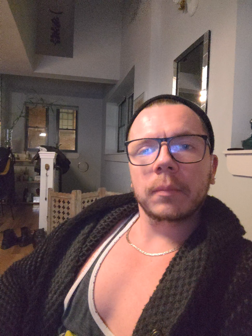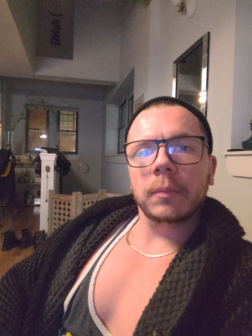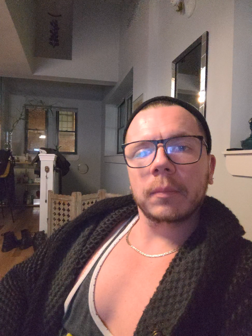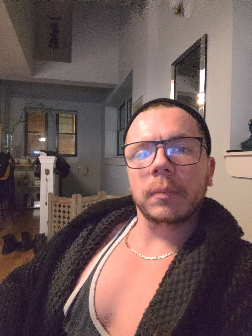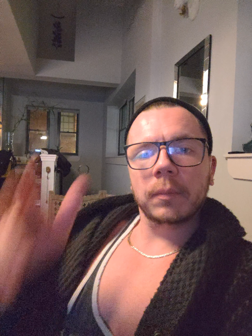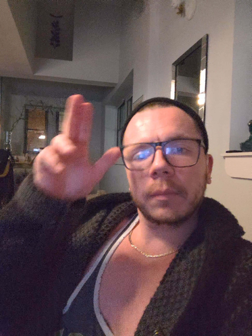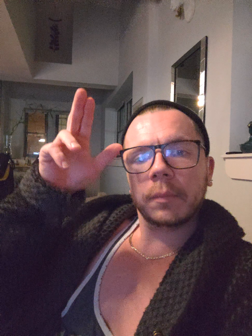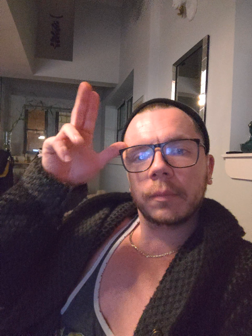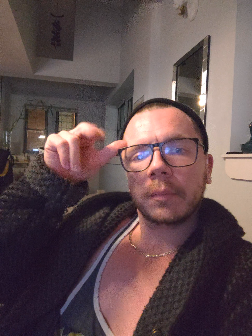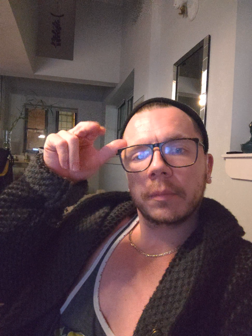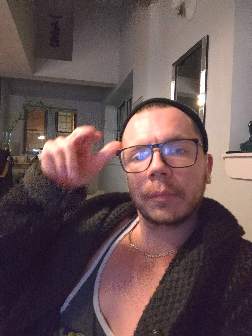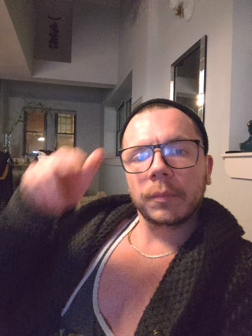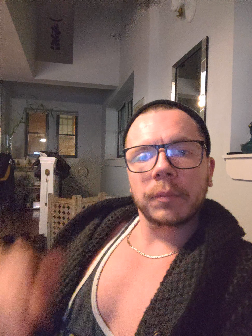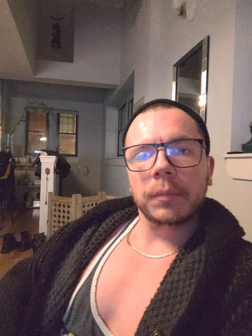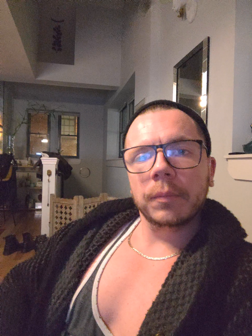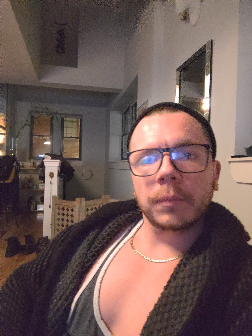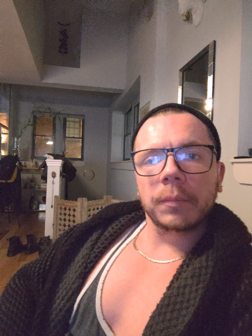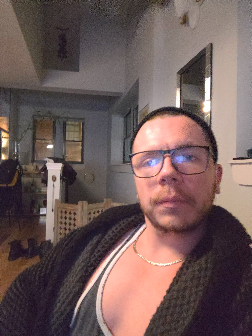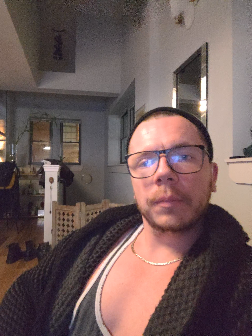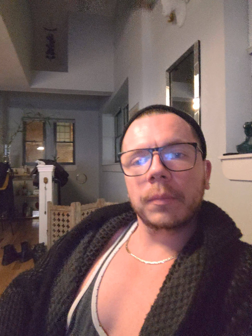horse